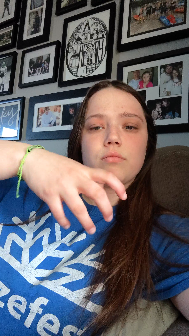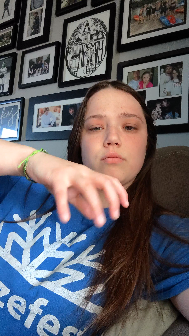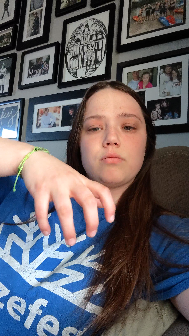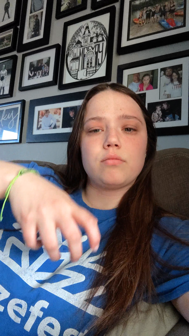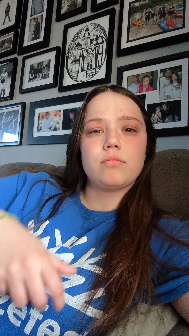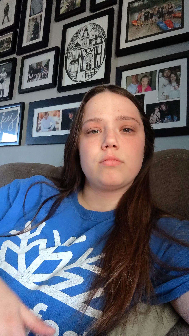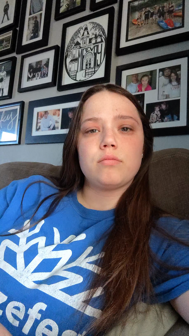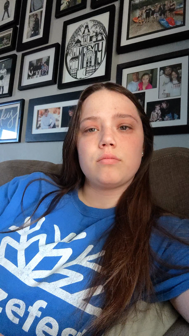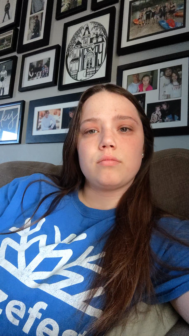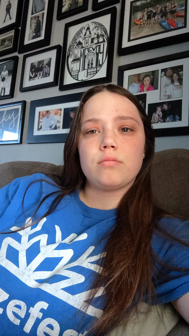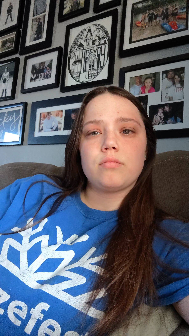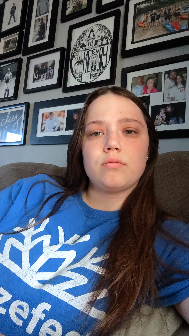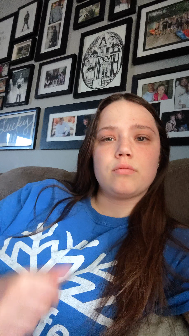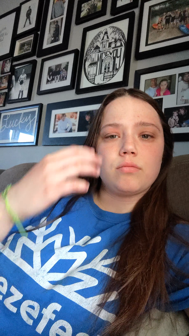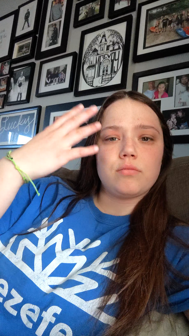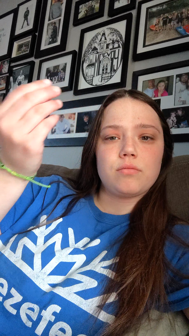going to